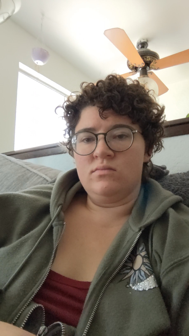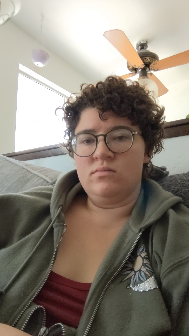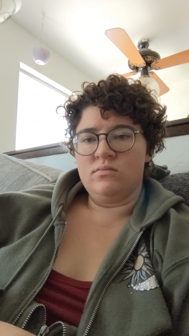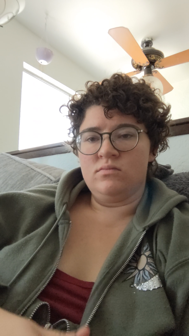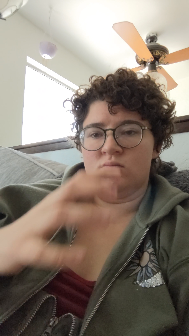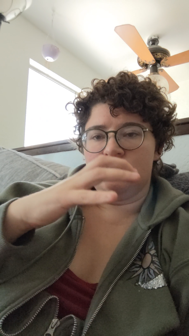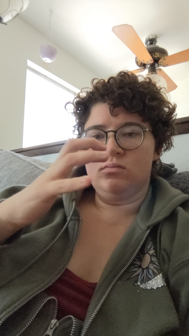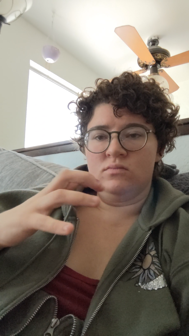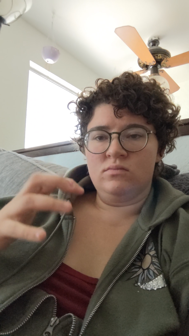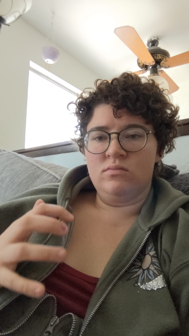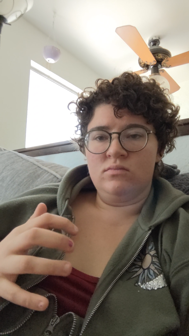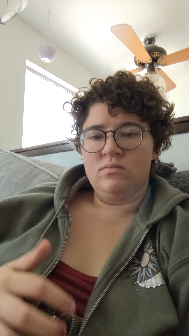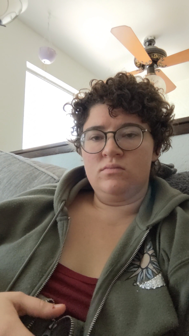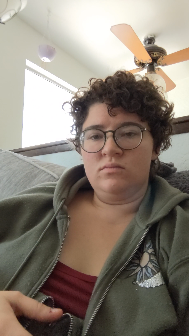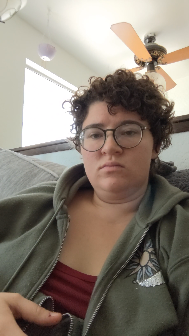grapes